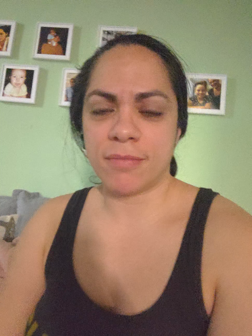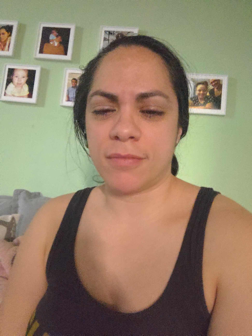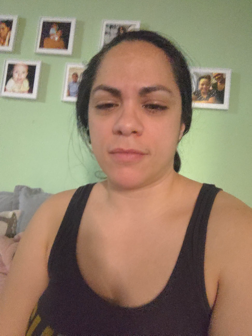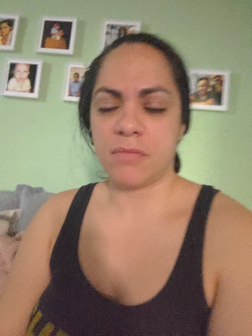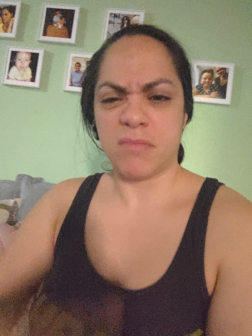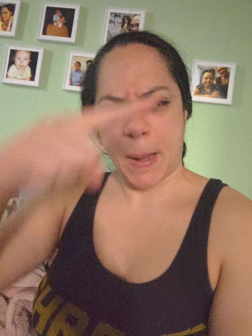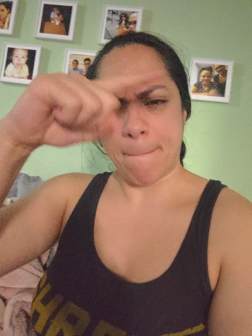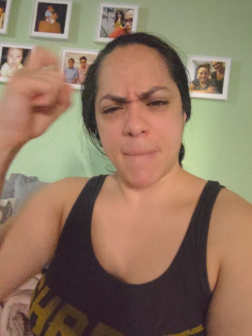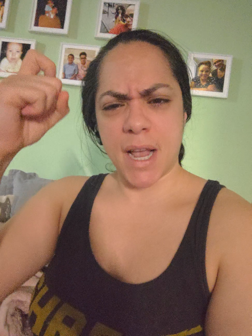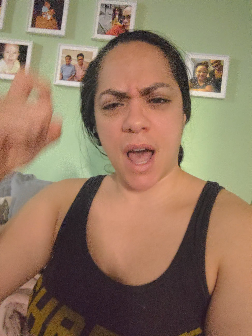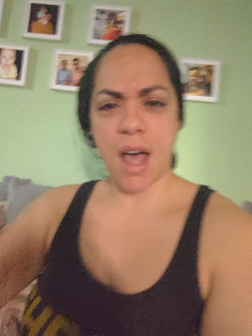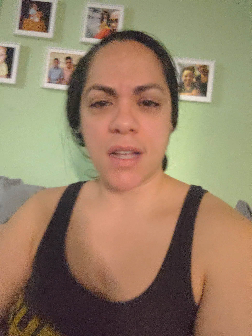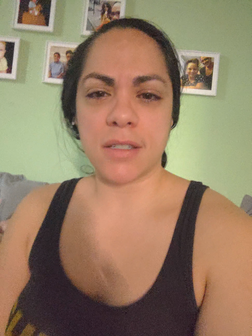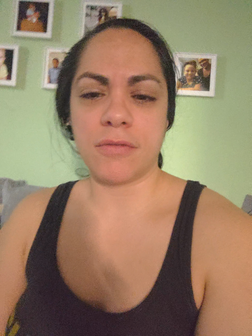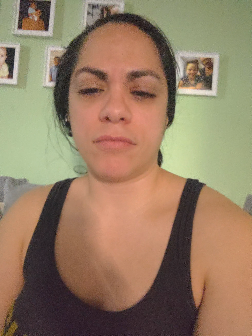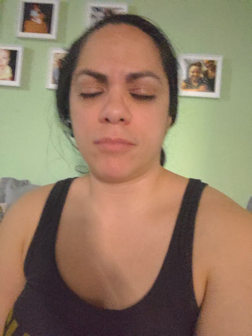because